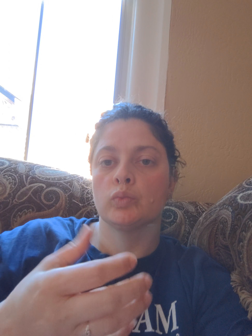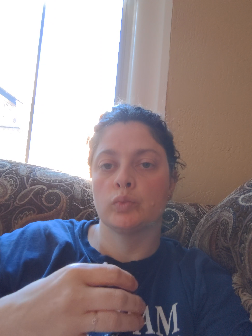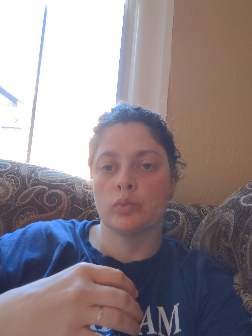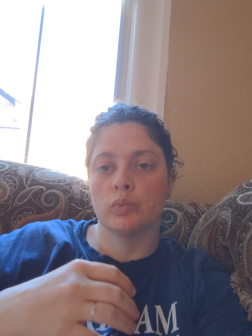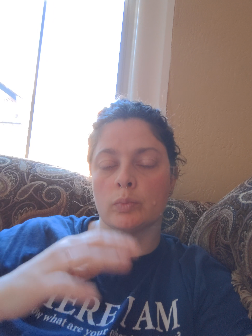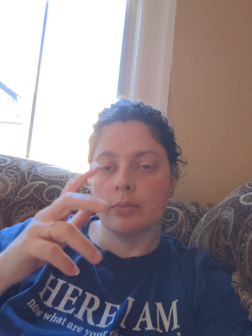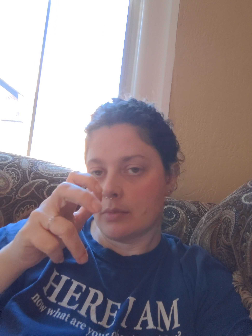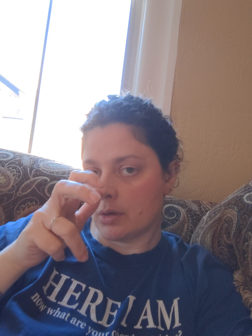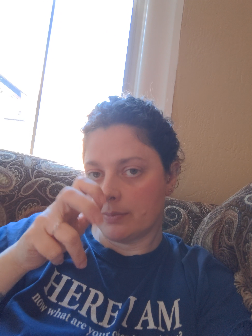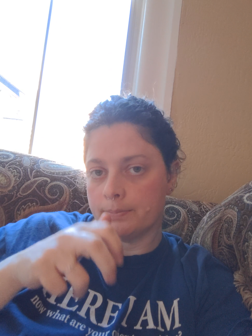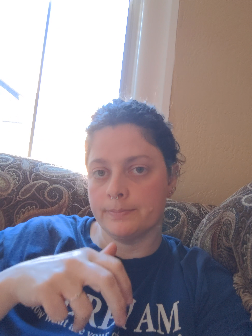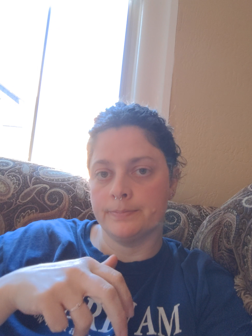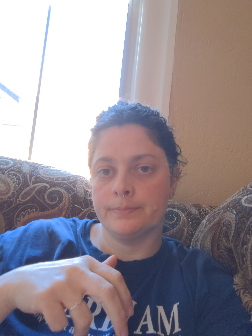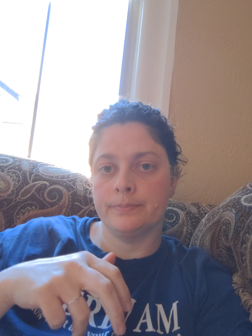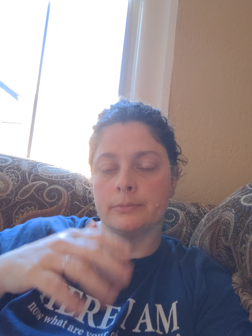bug